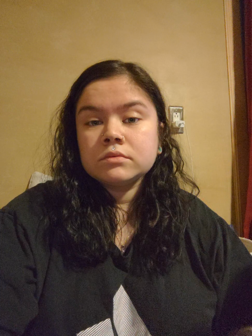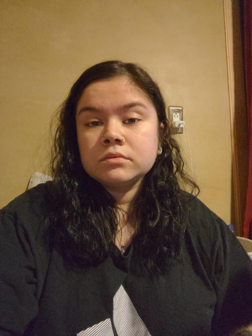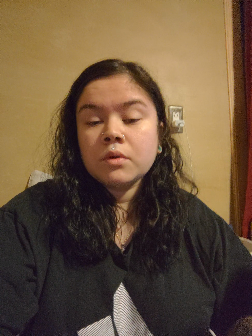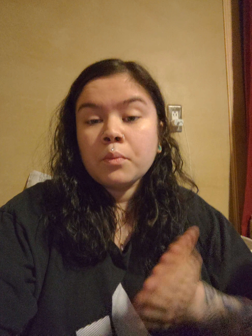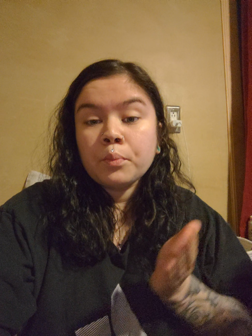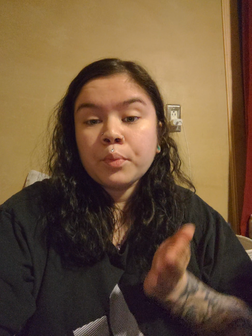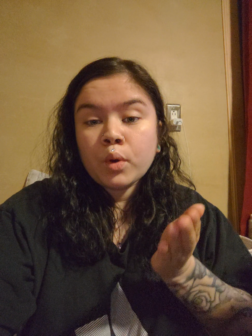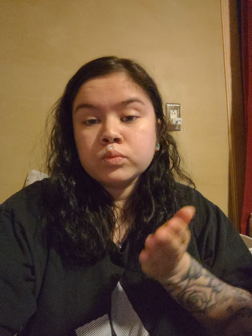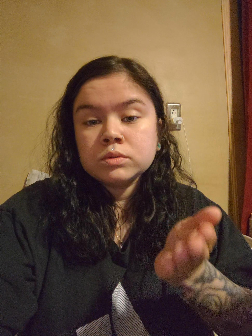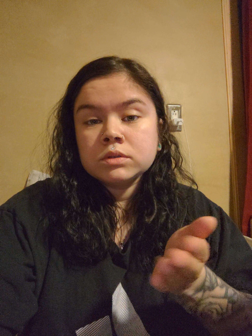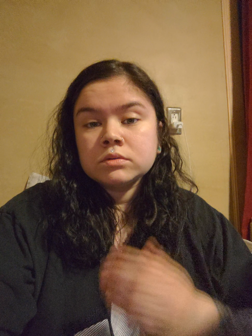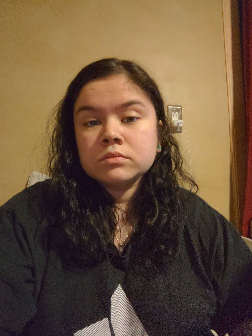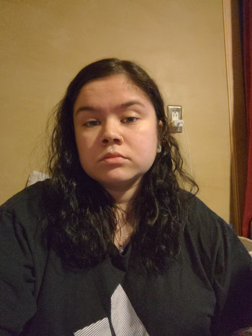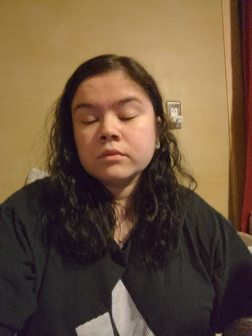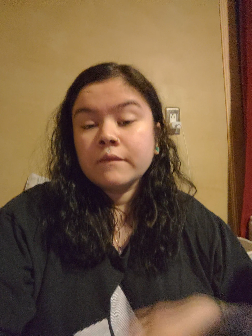boat